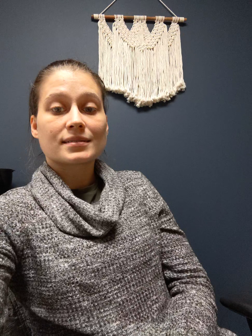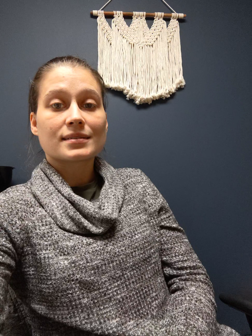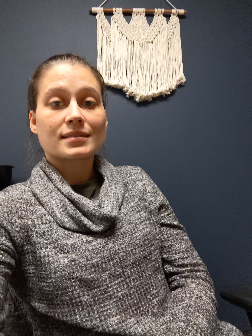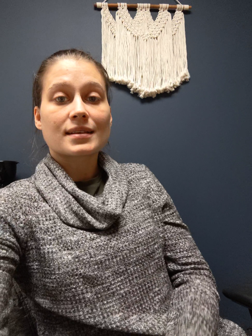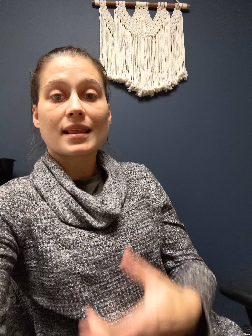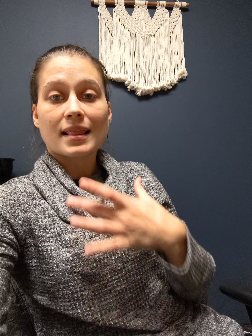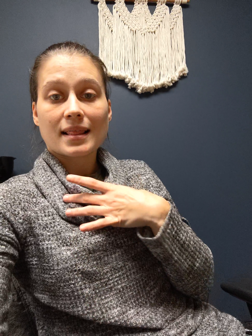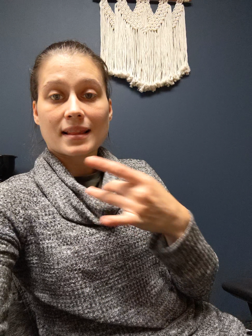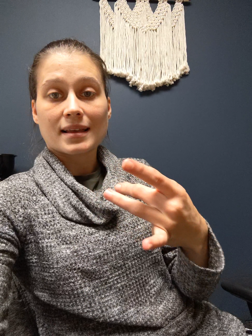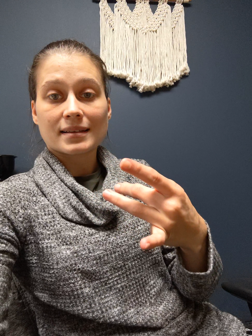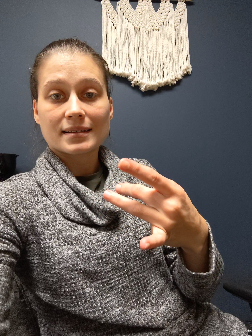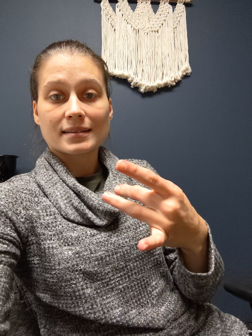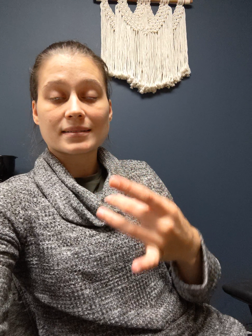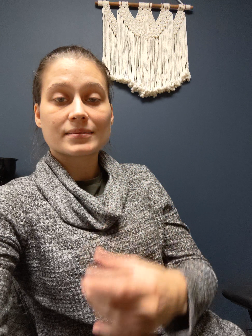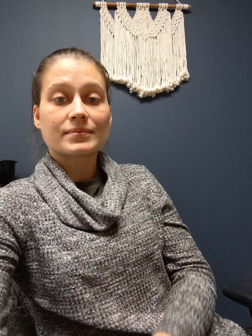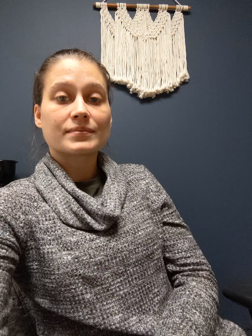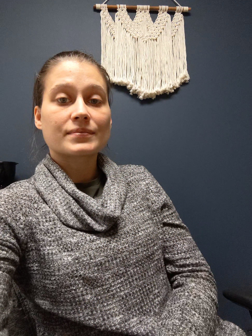like